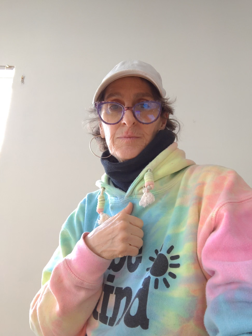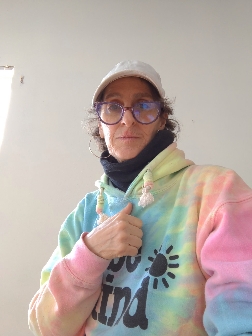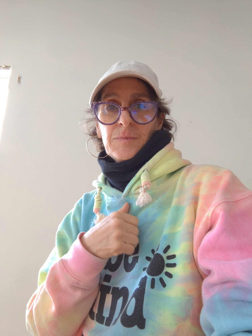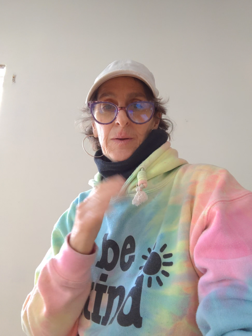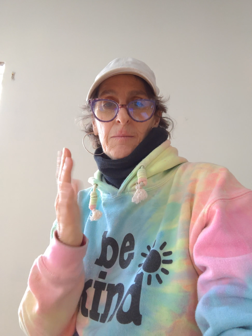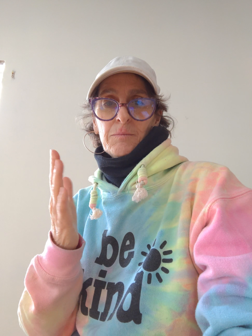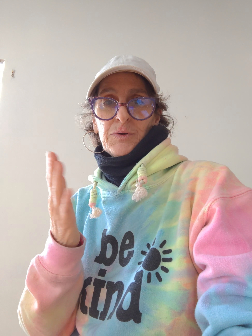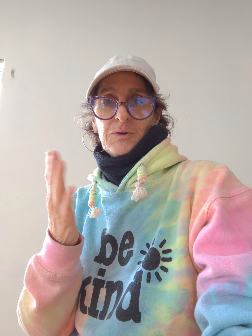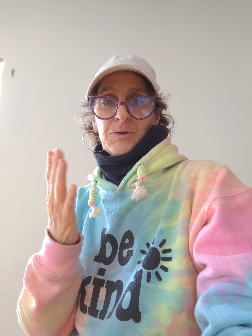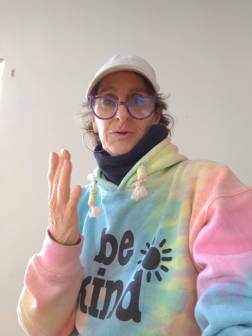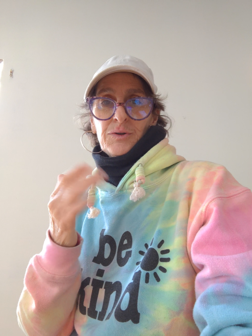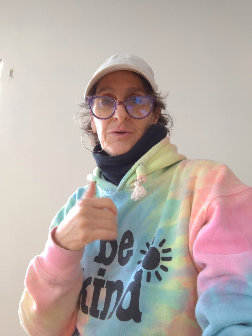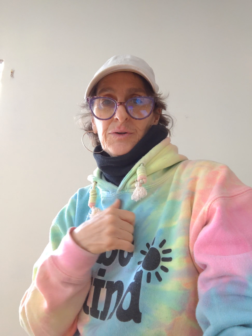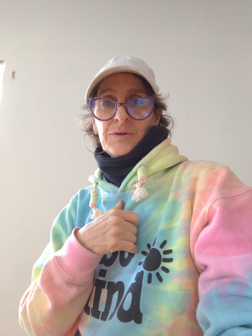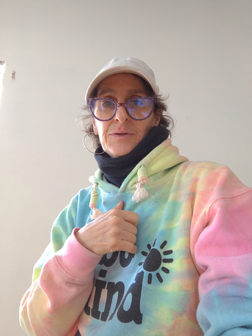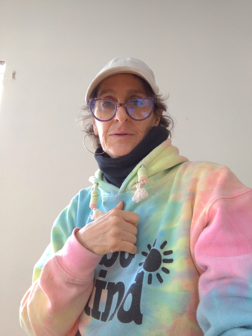book